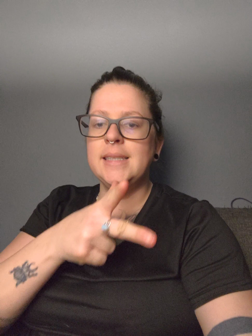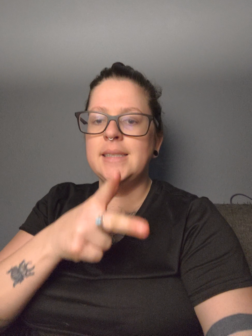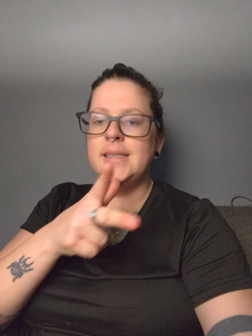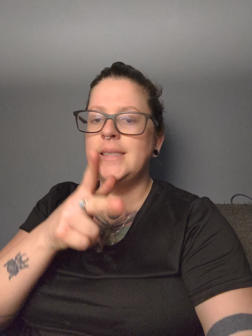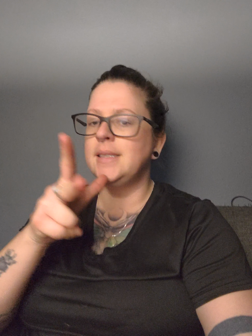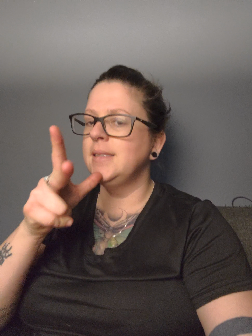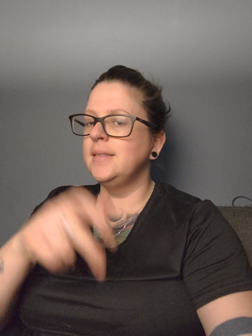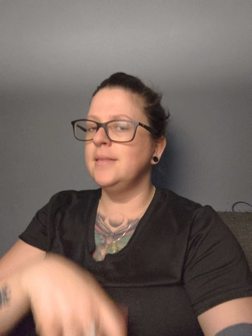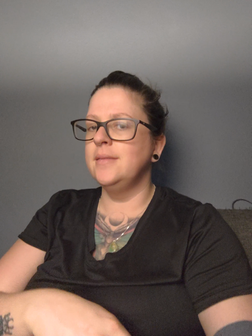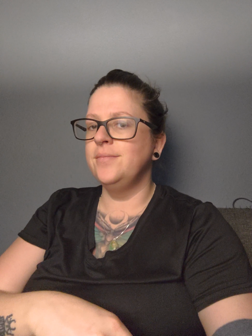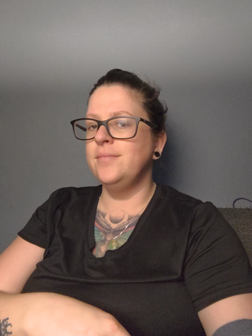hen